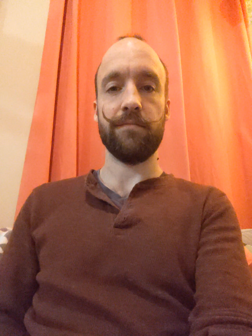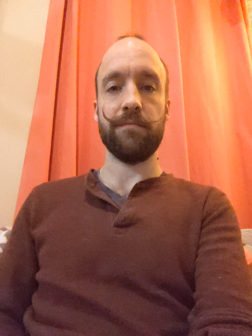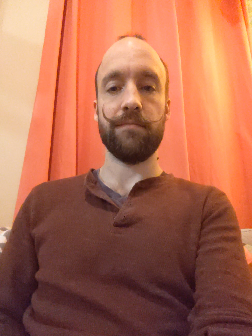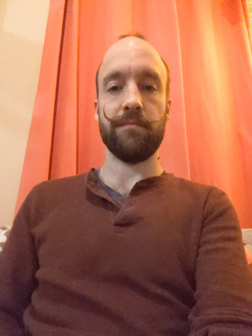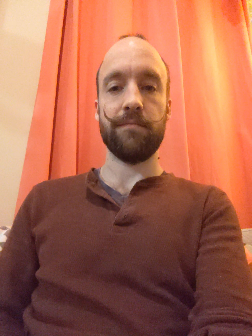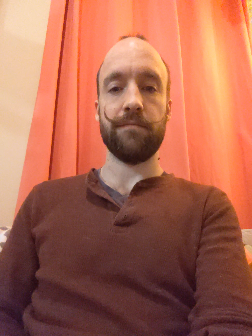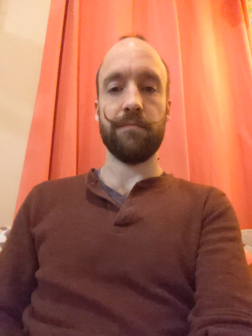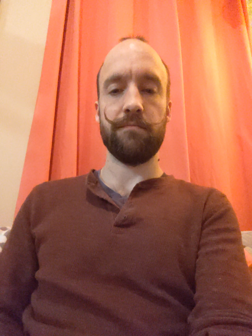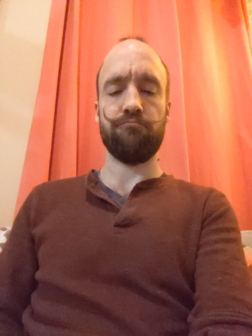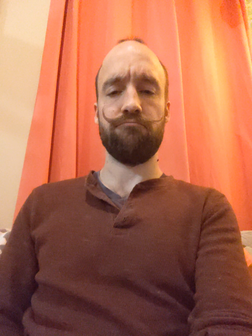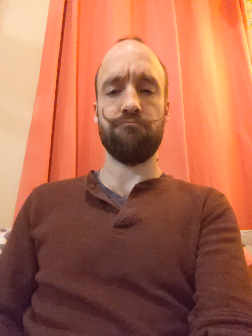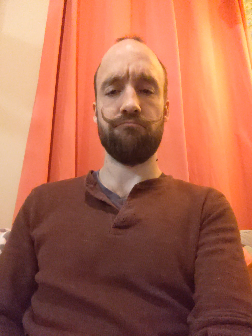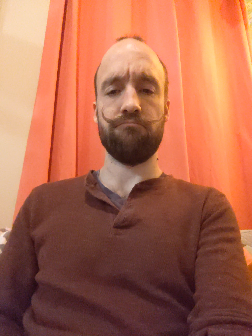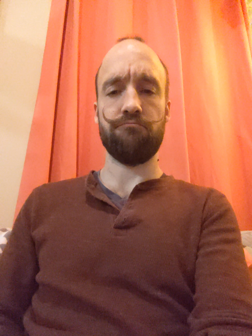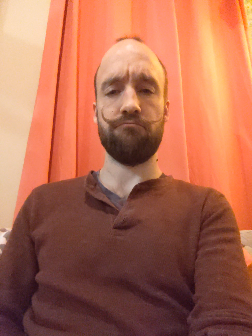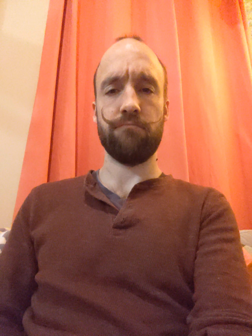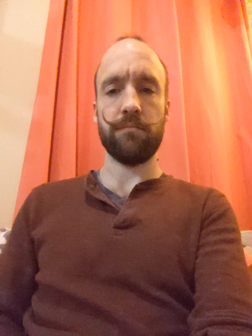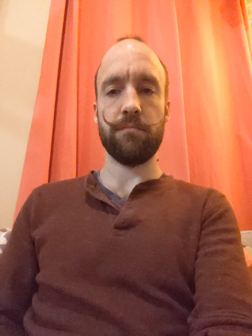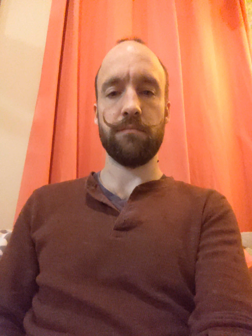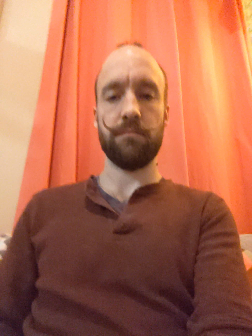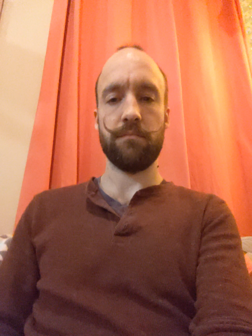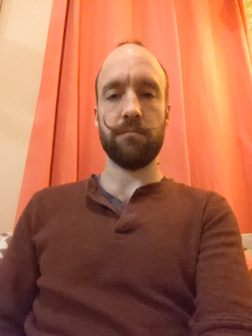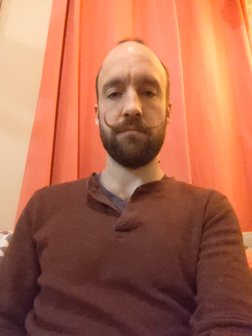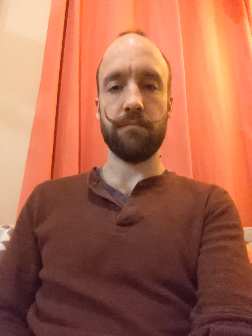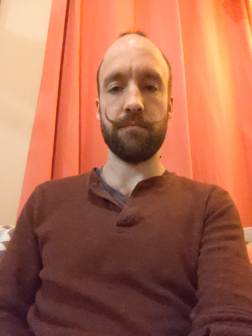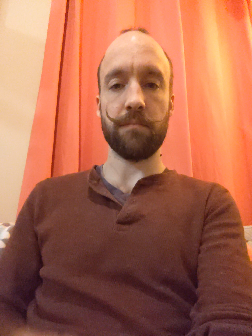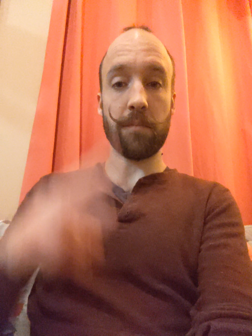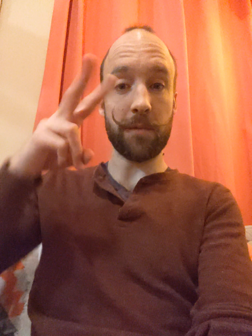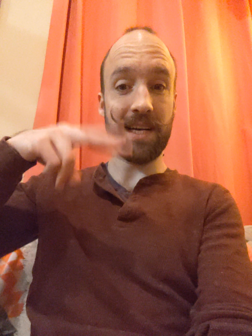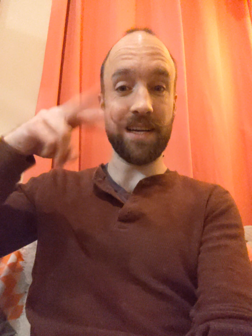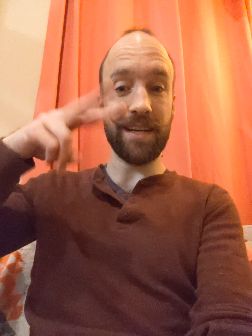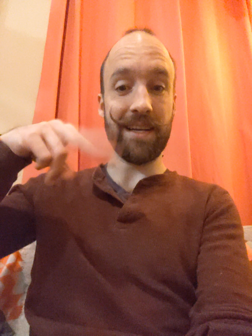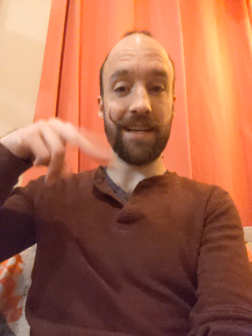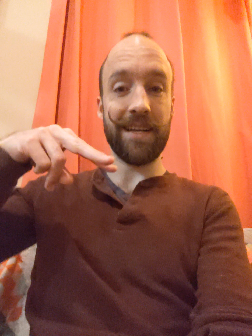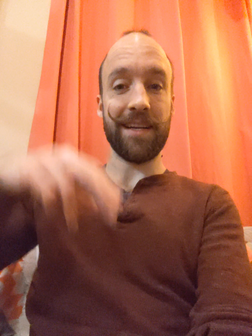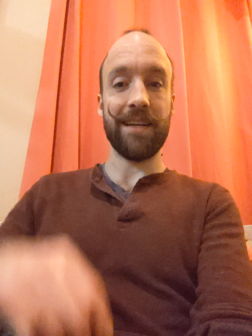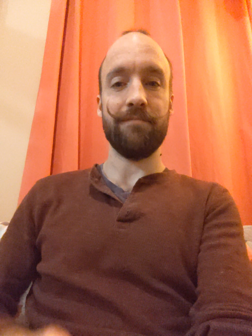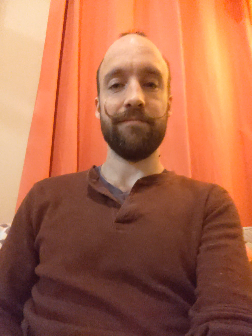read